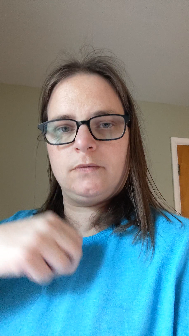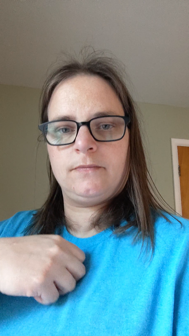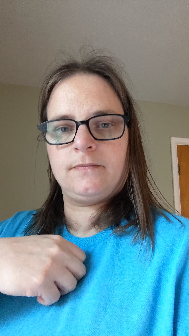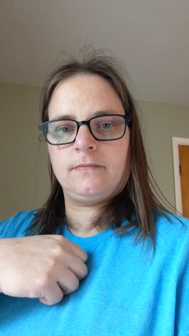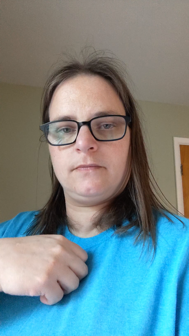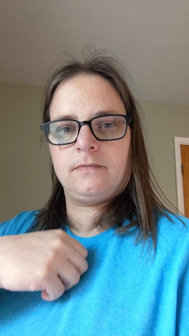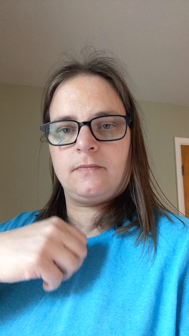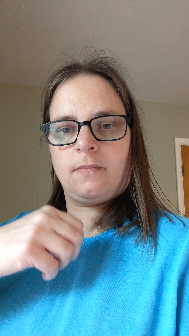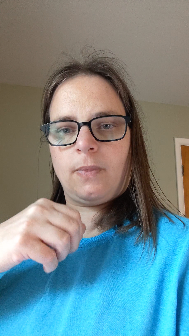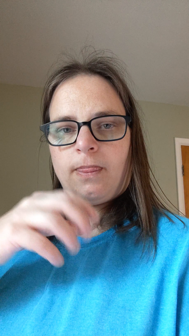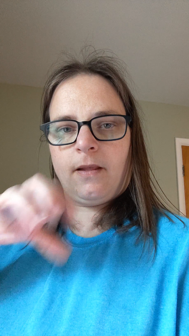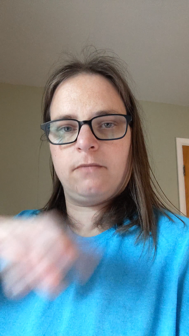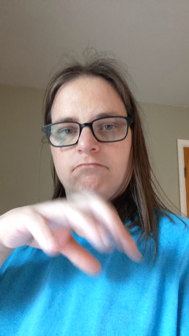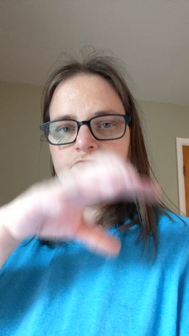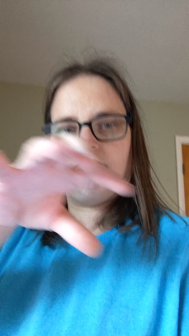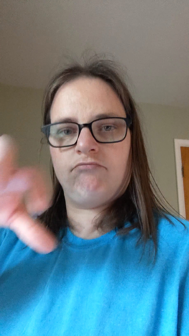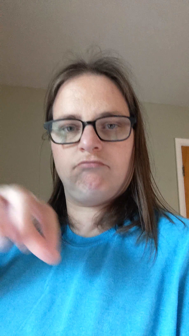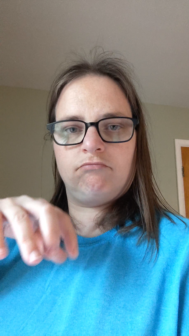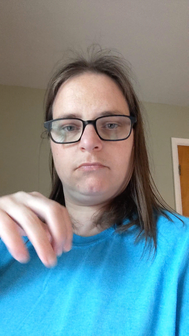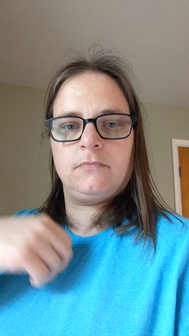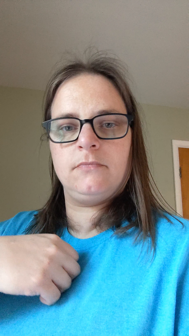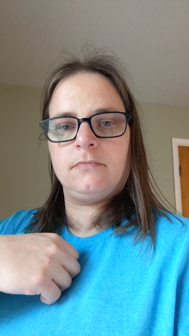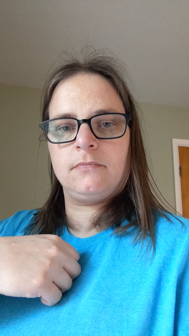block